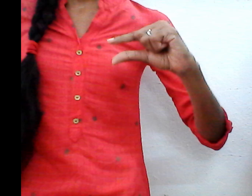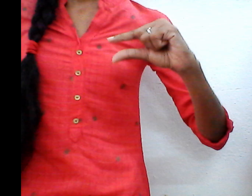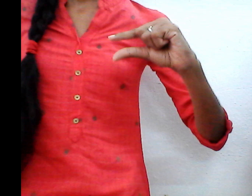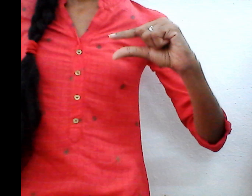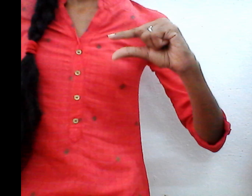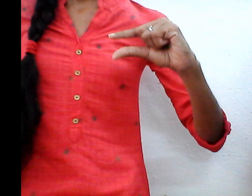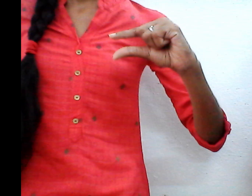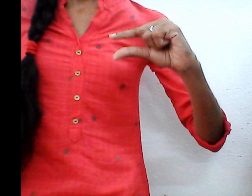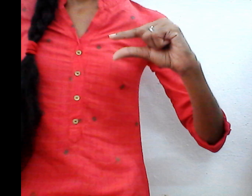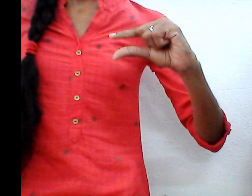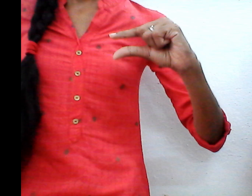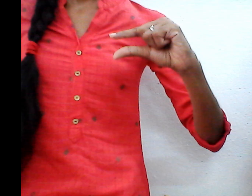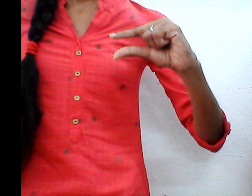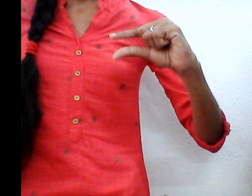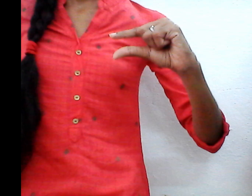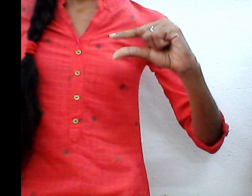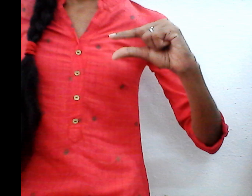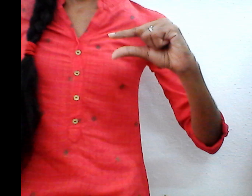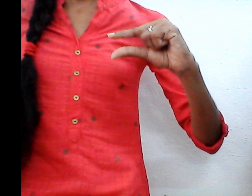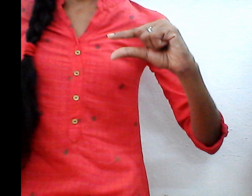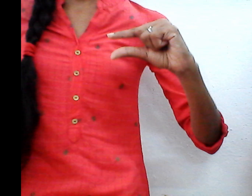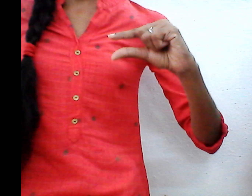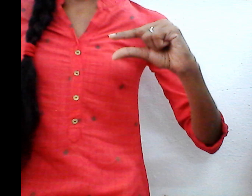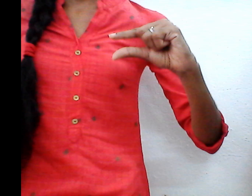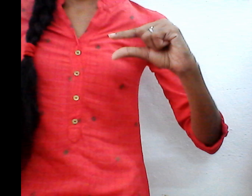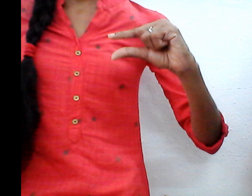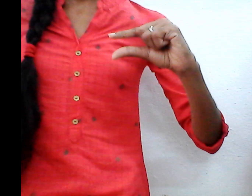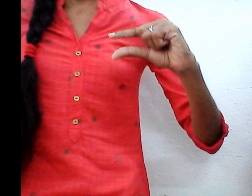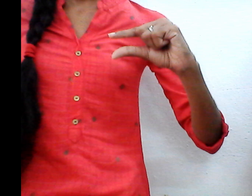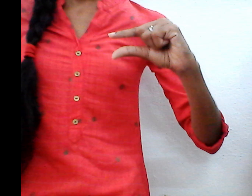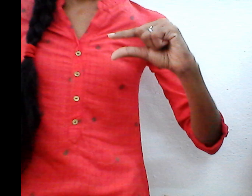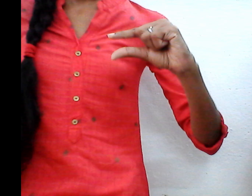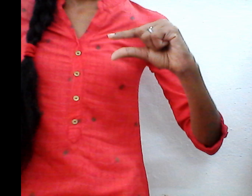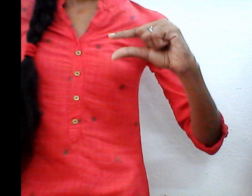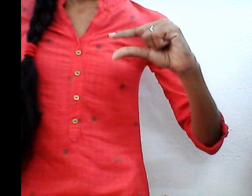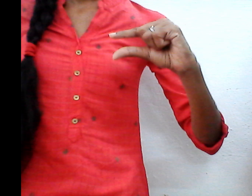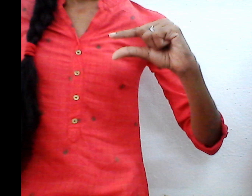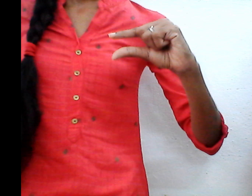ഉ